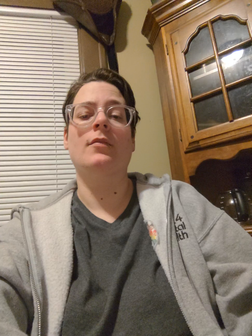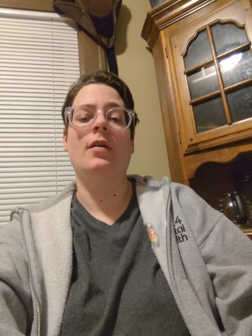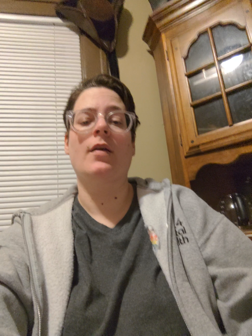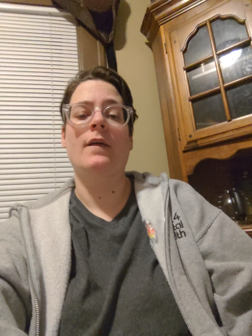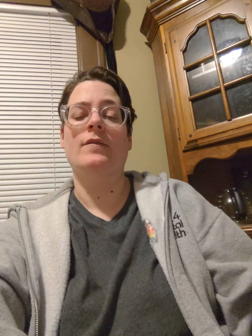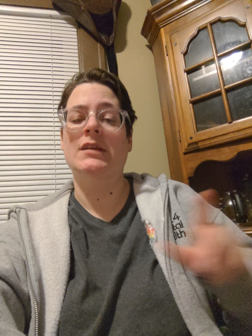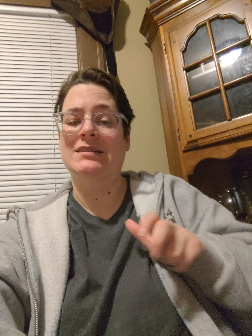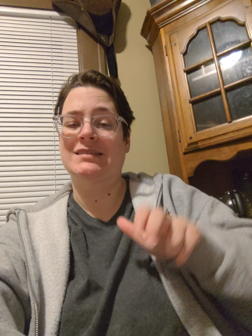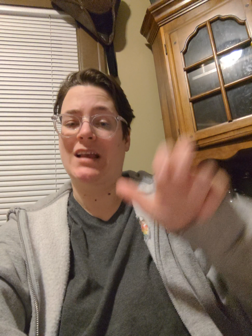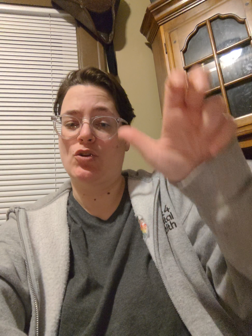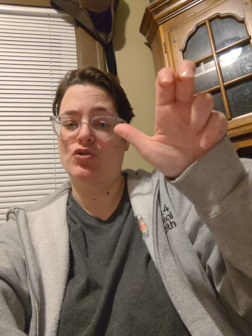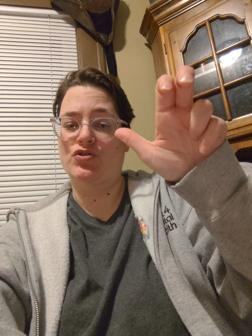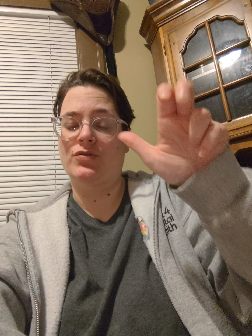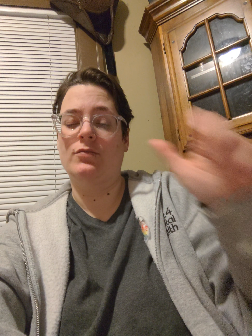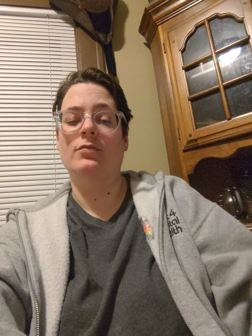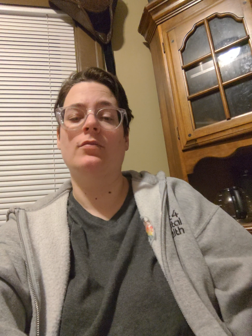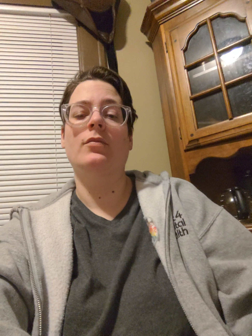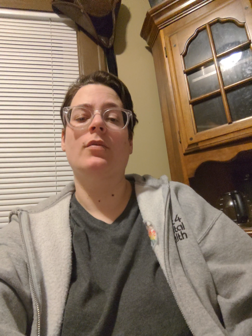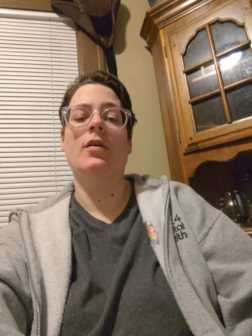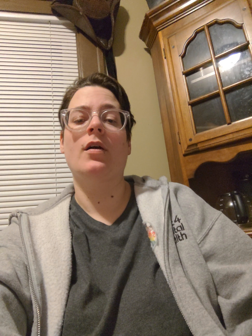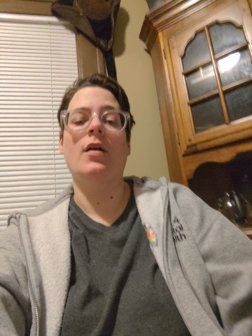stairs